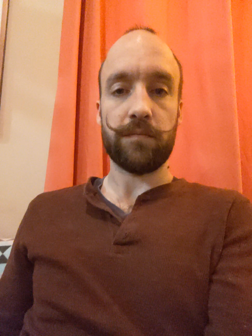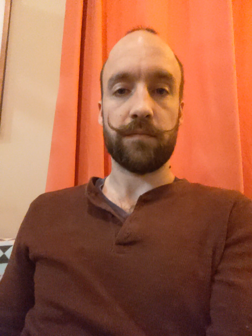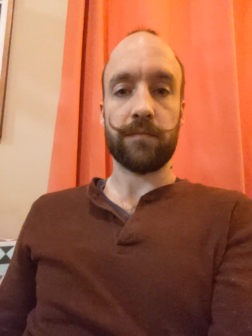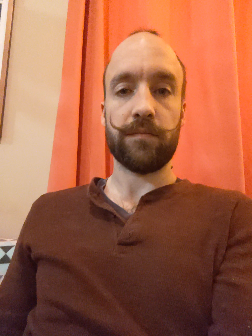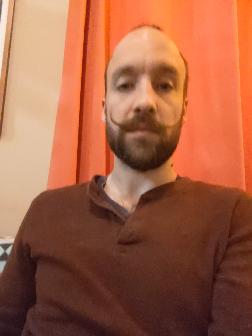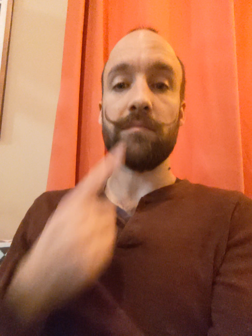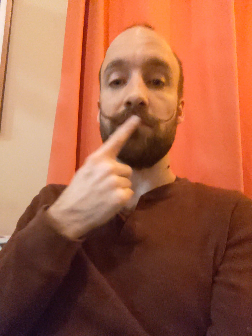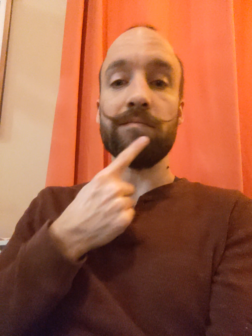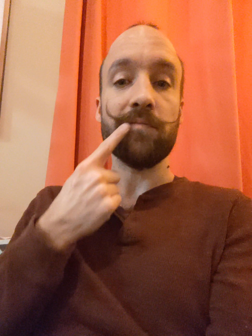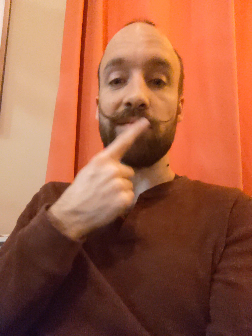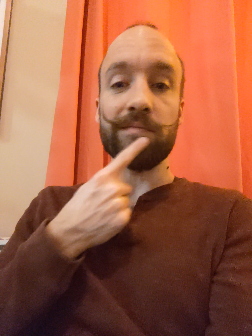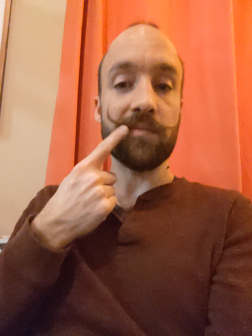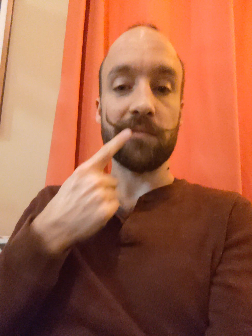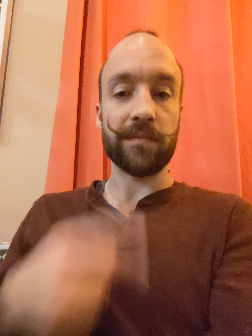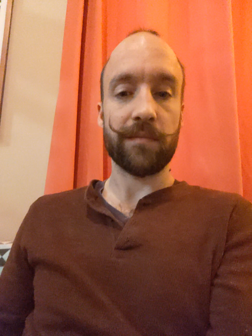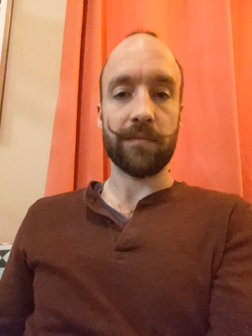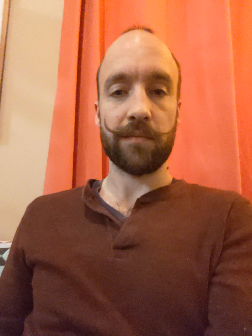mouth